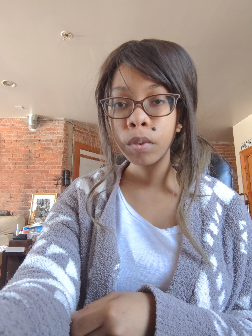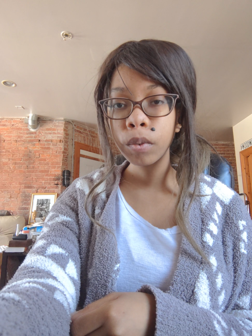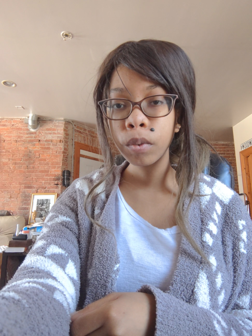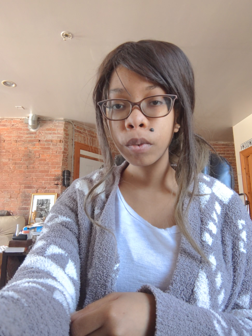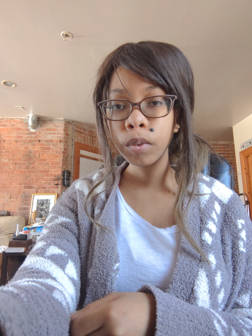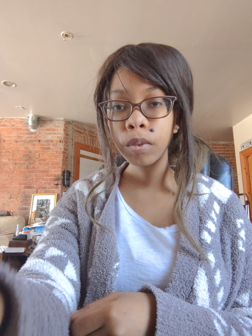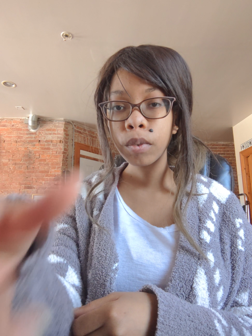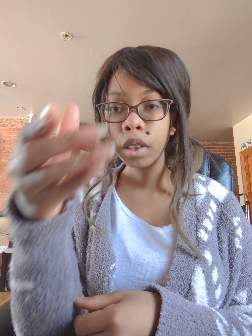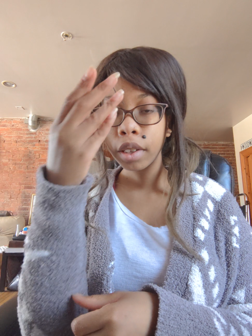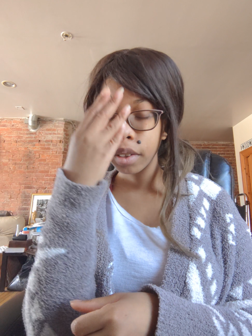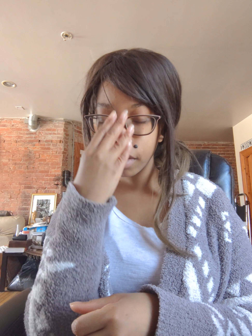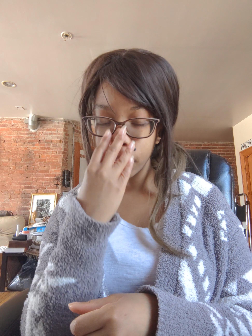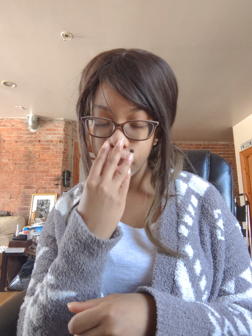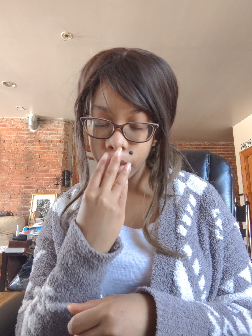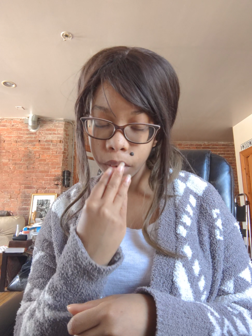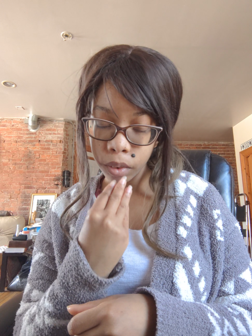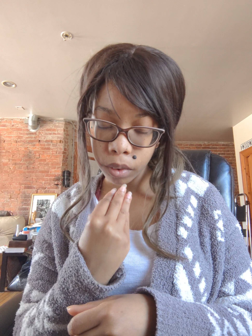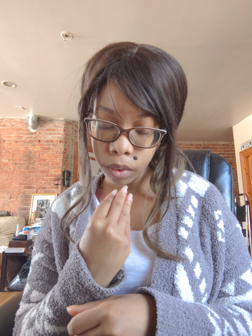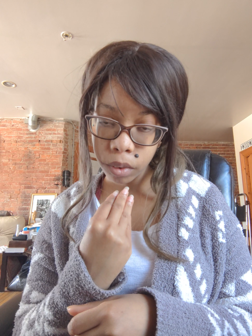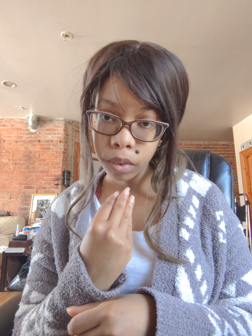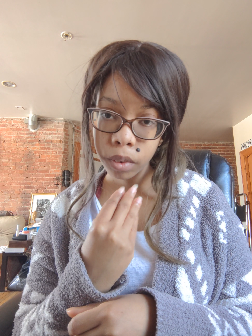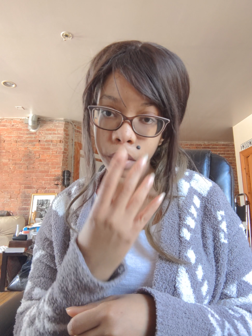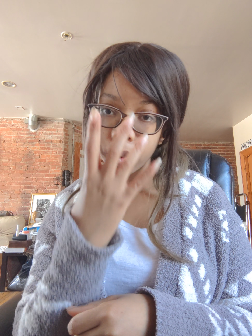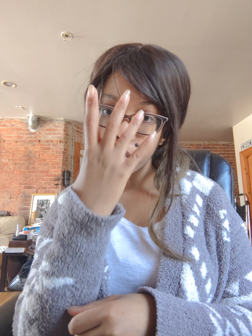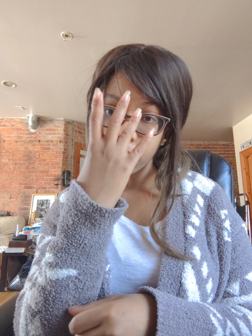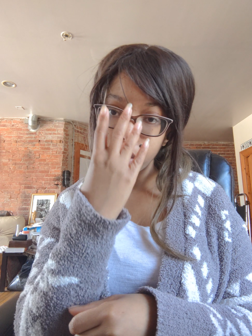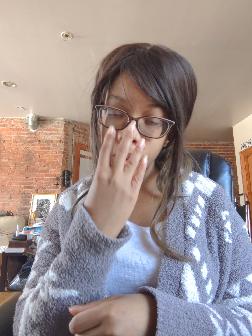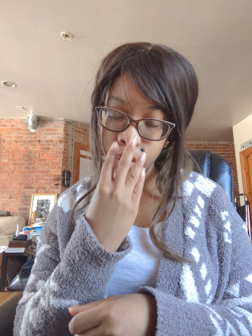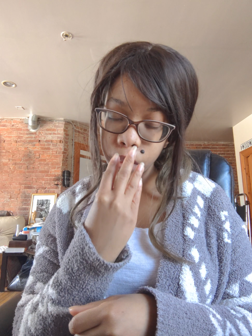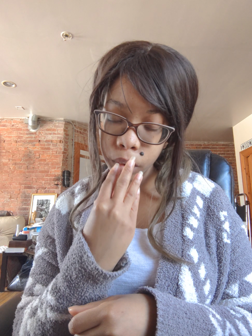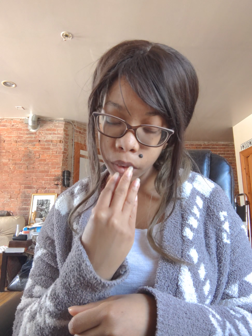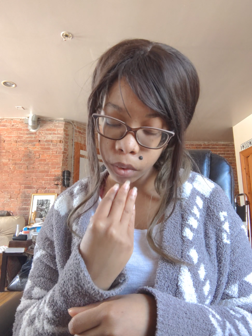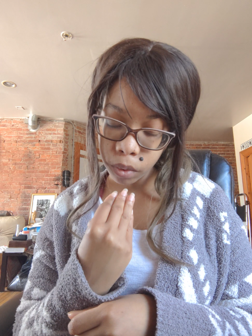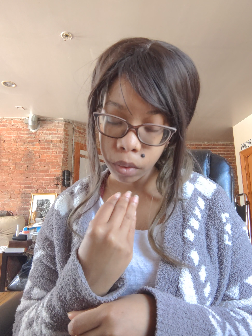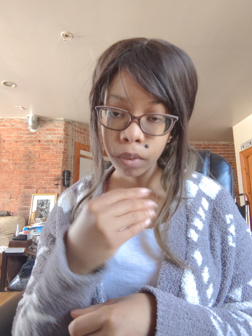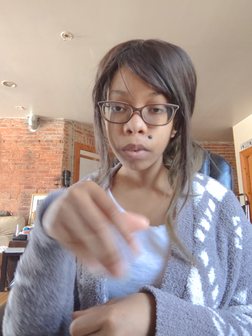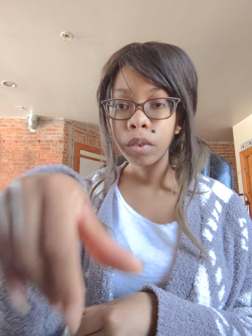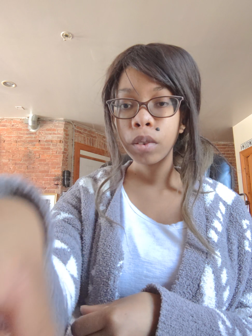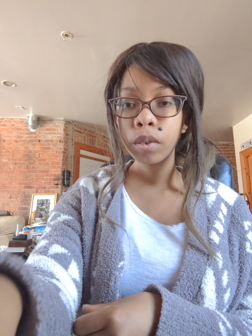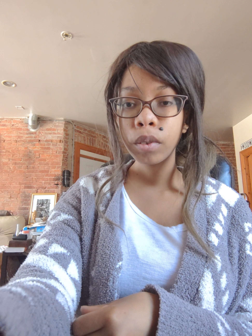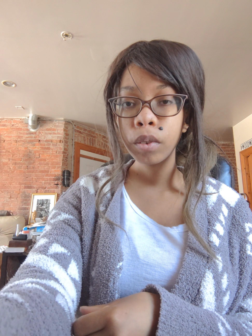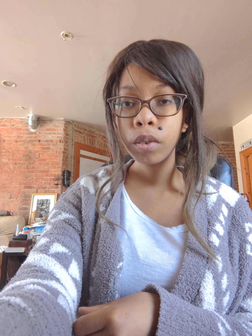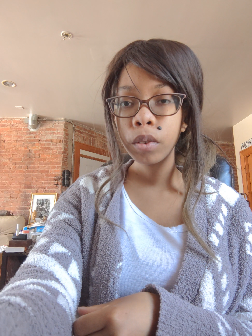sleep